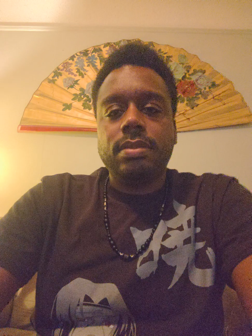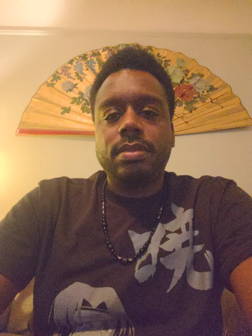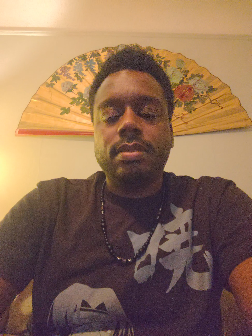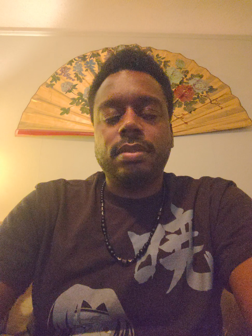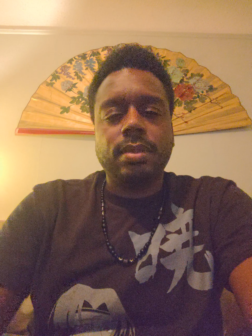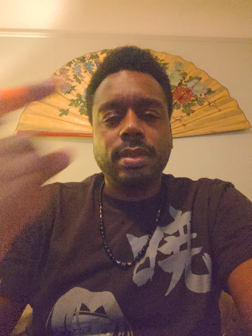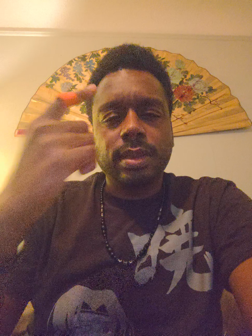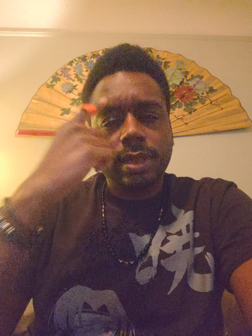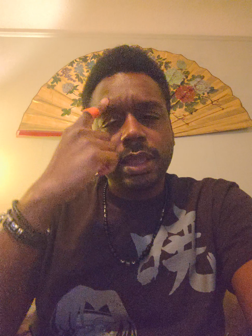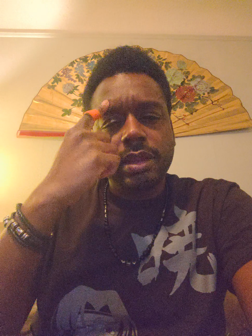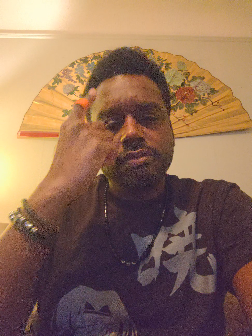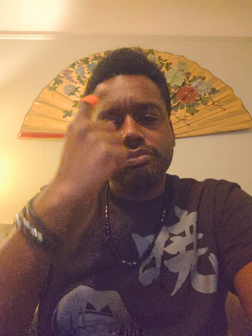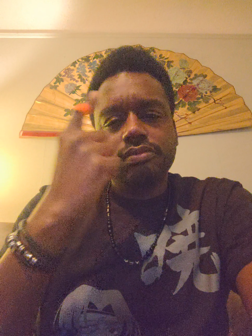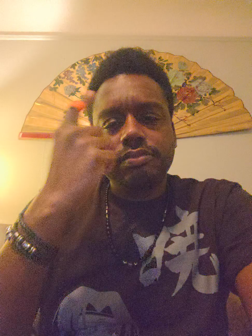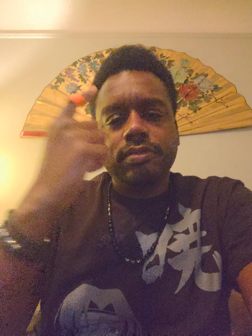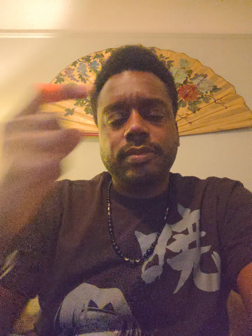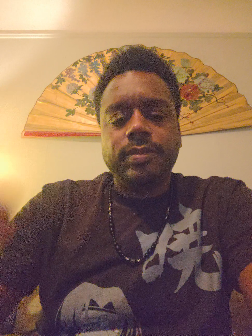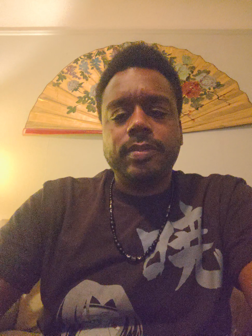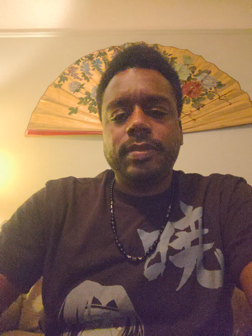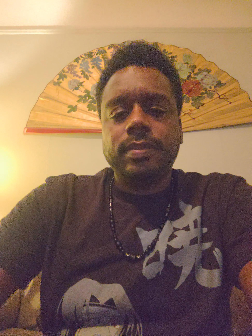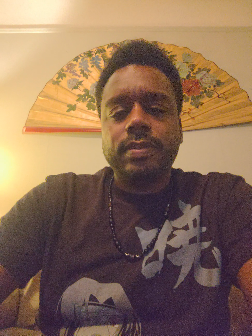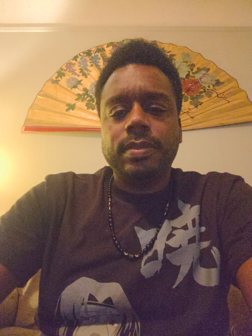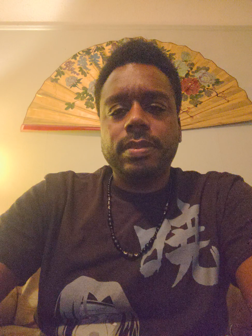think